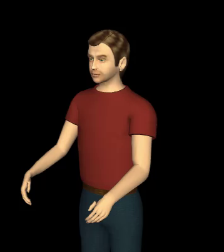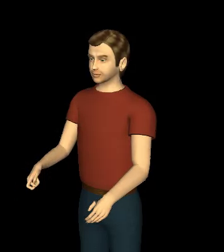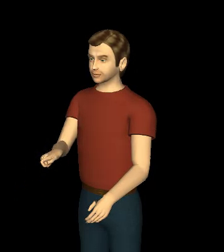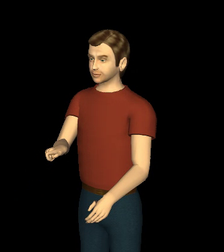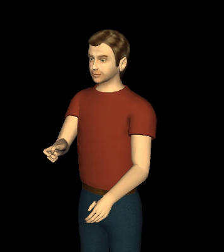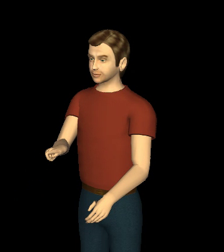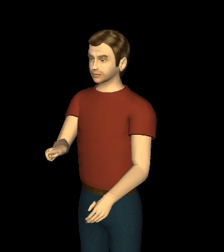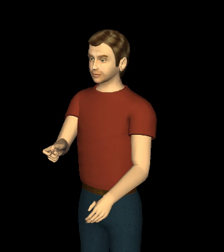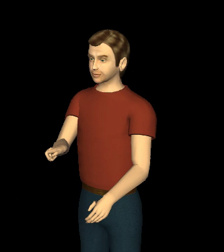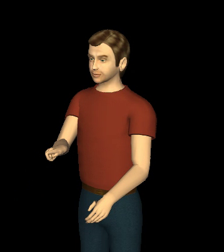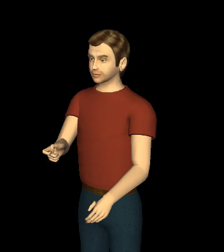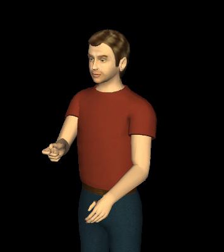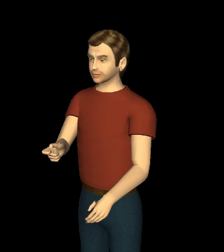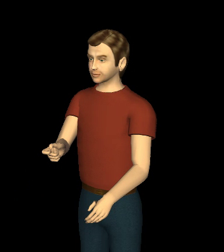مفتاح